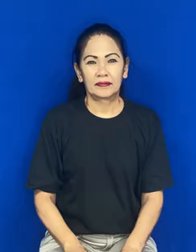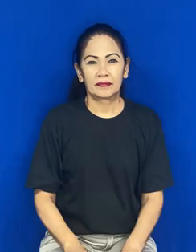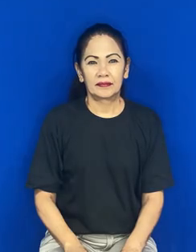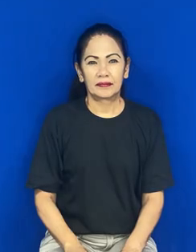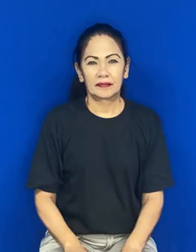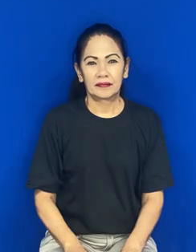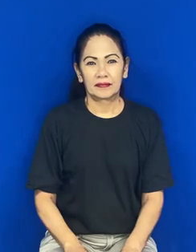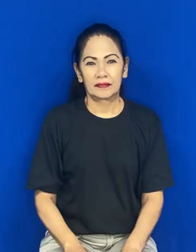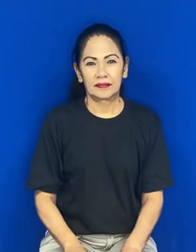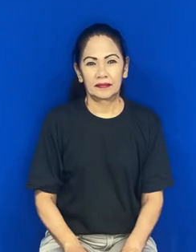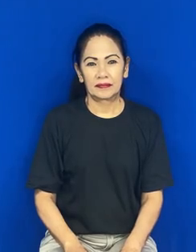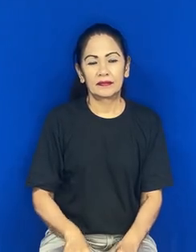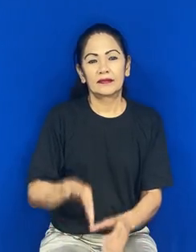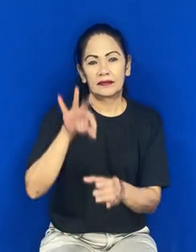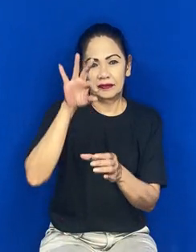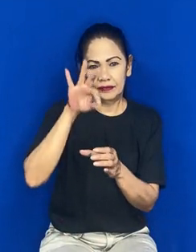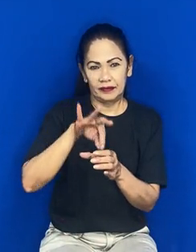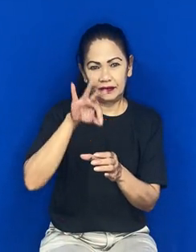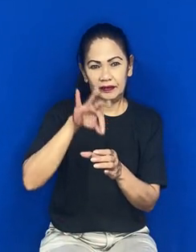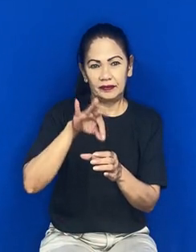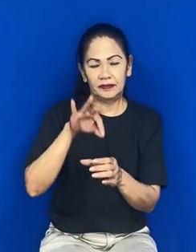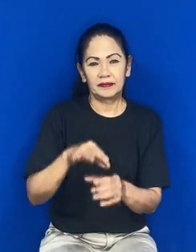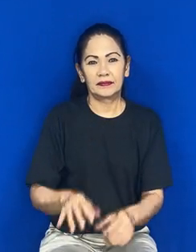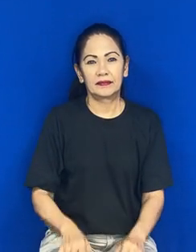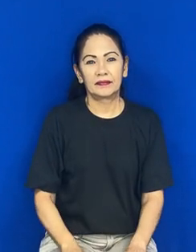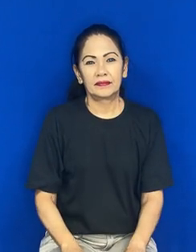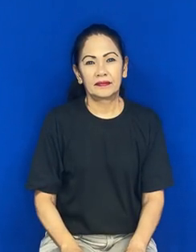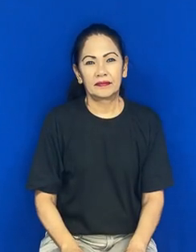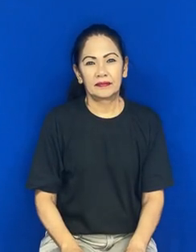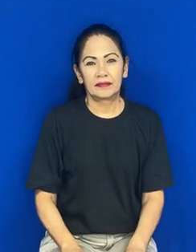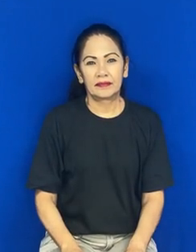tea